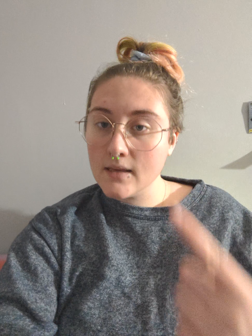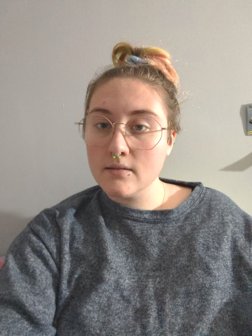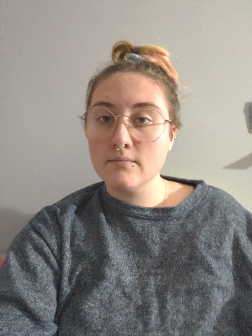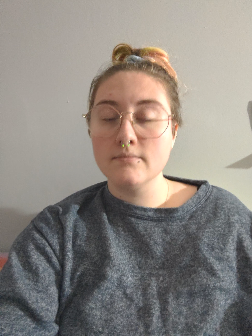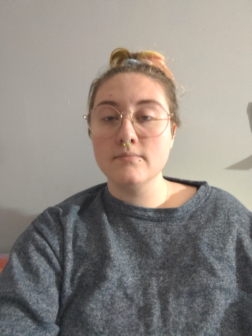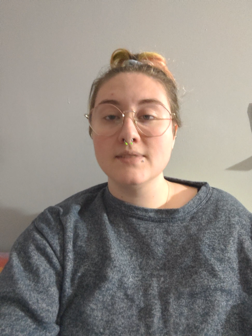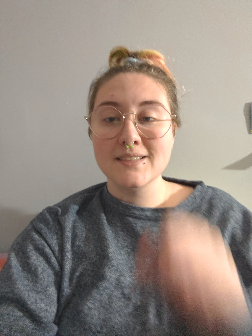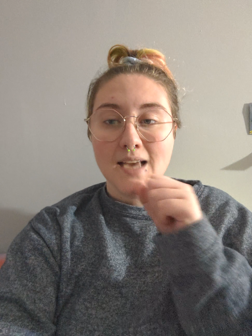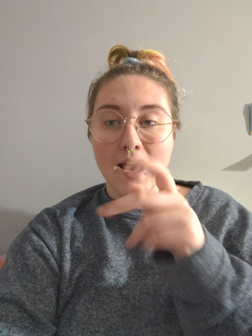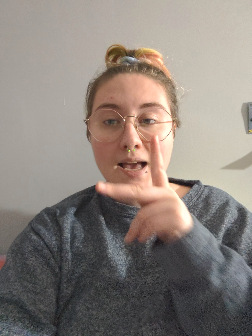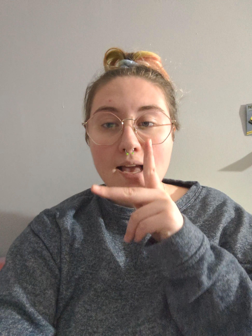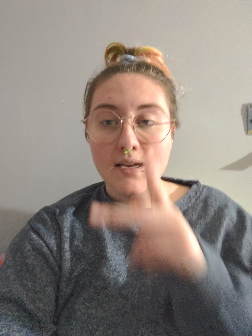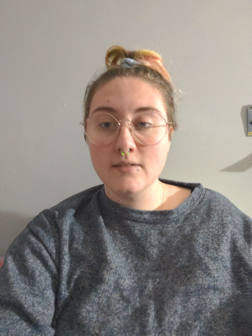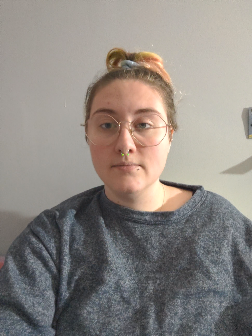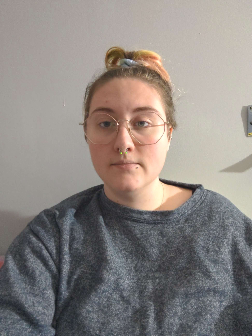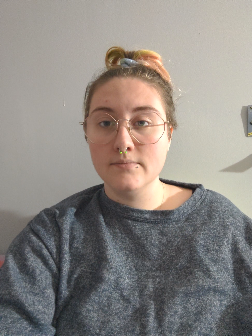snack